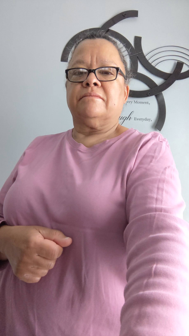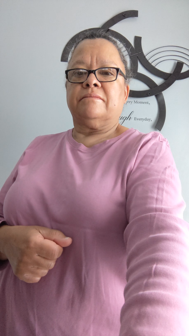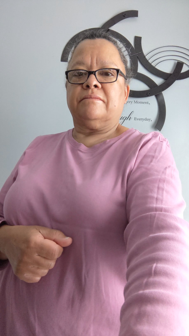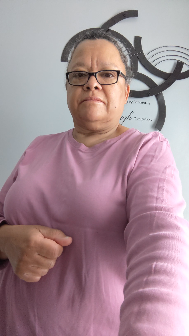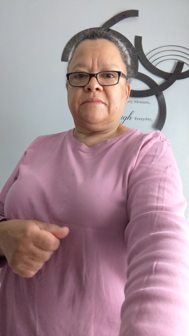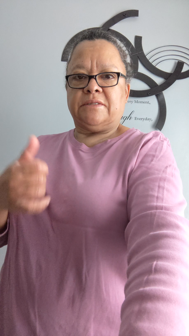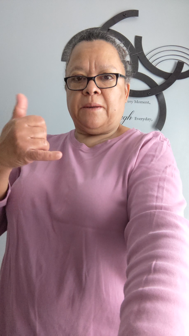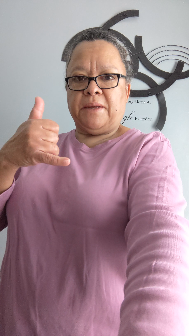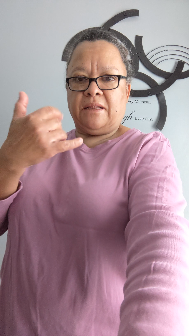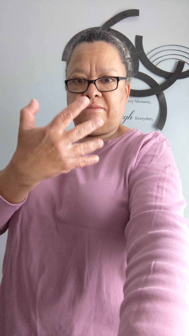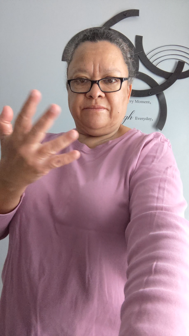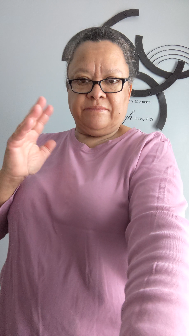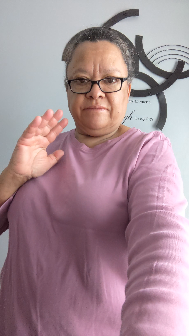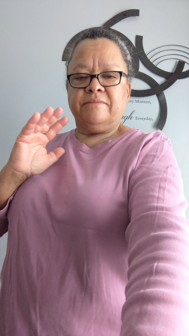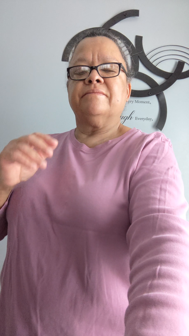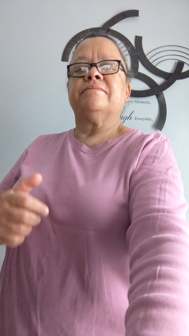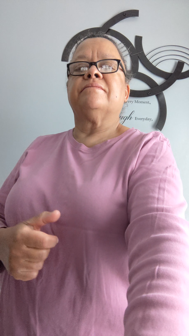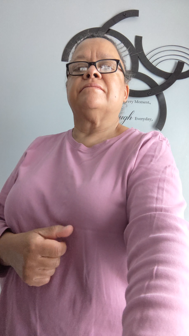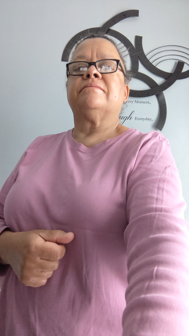playpen